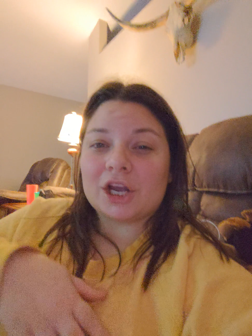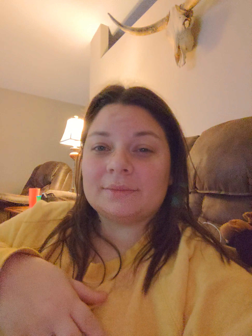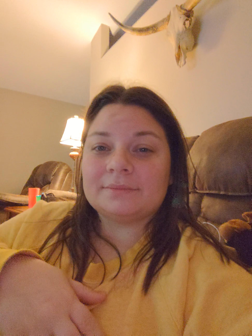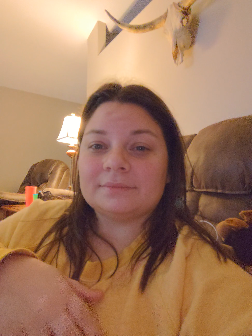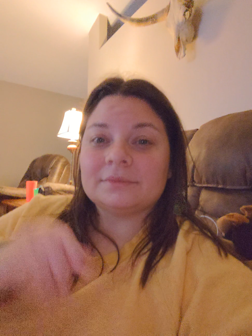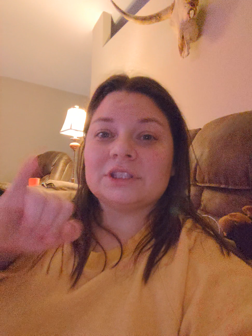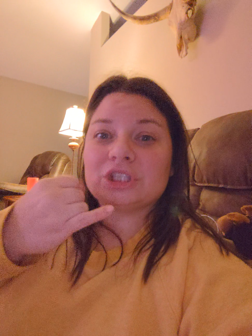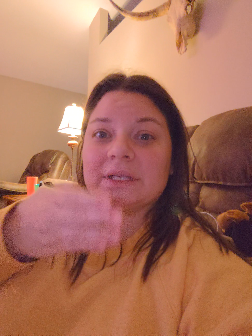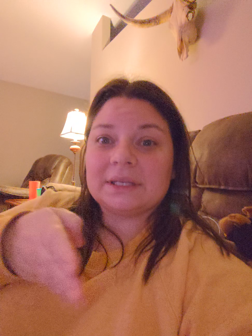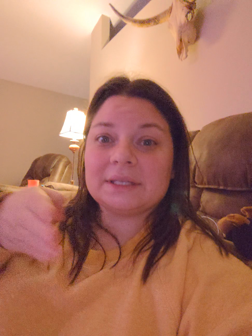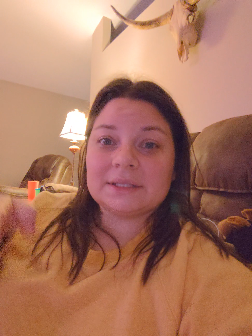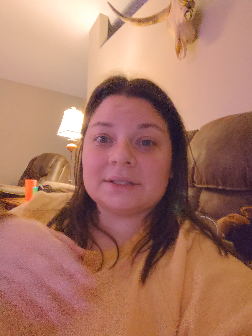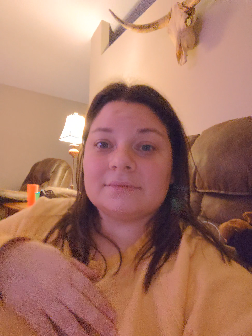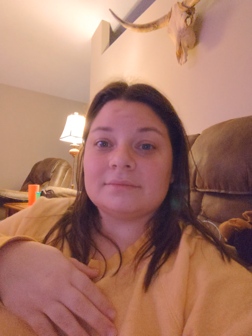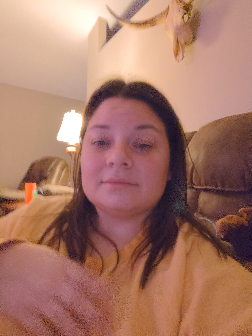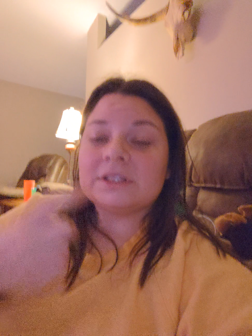jeans